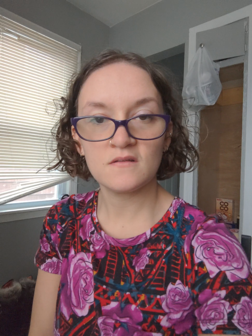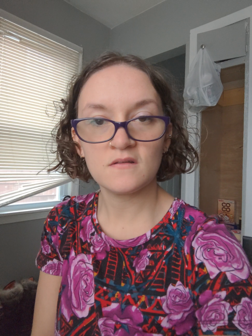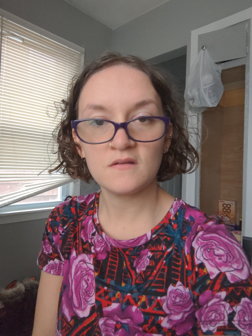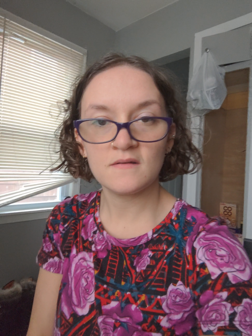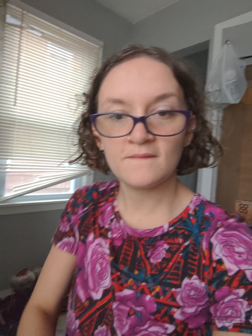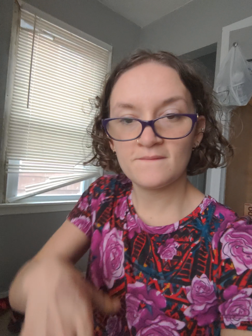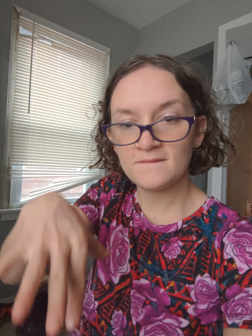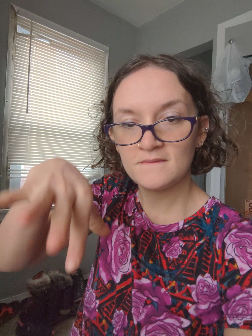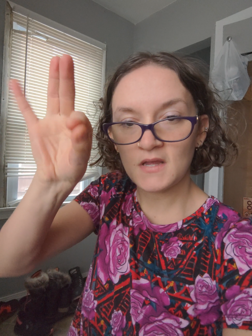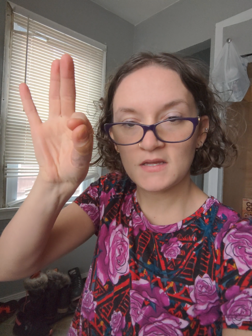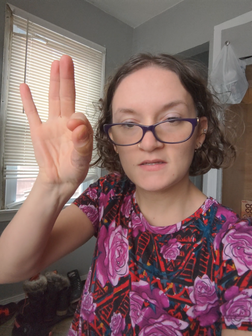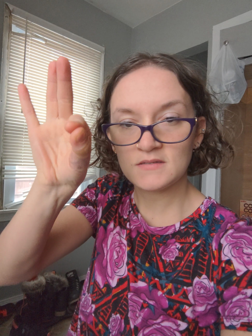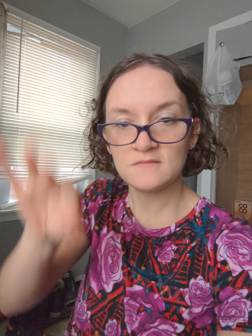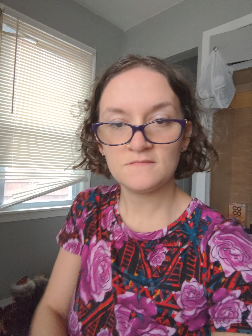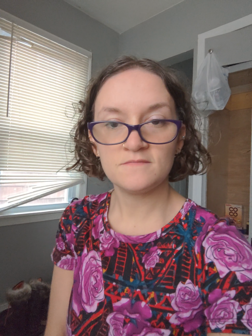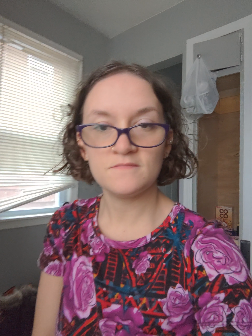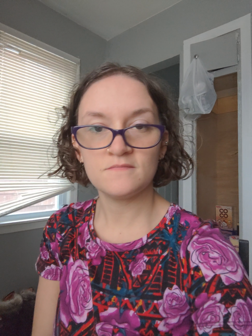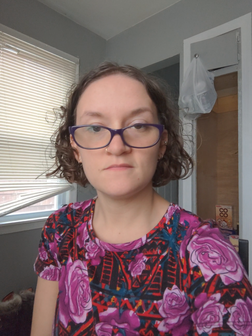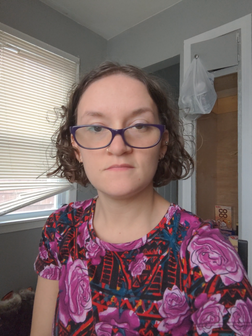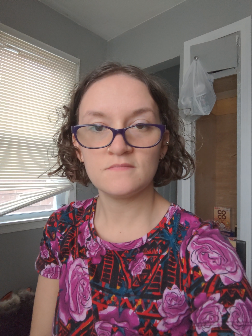find